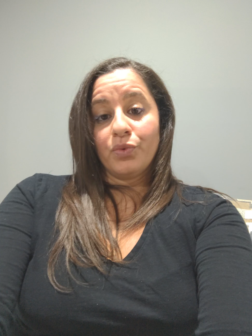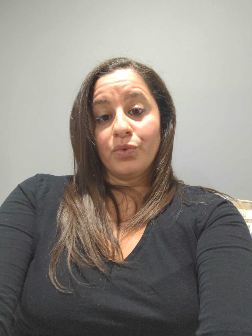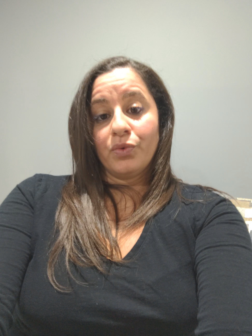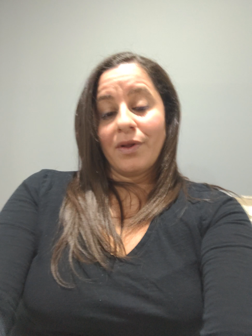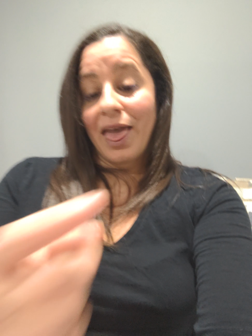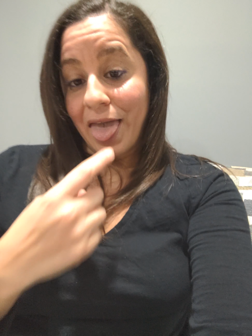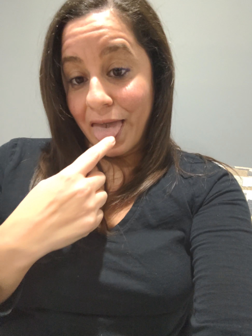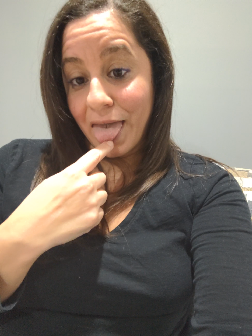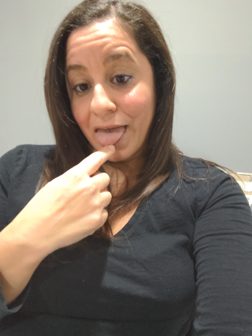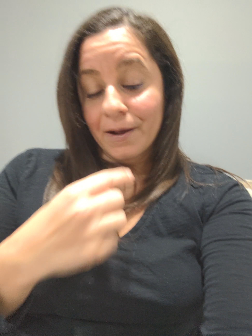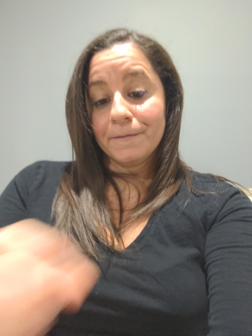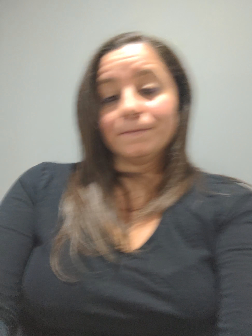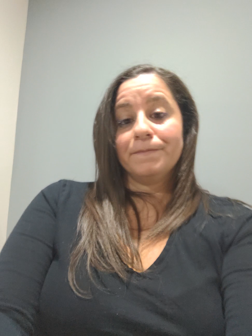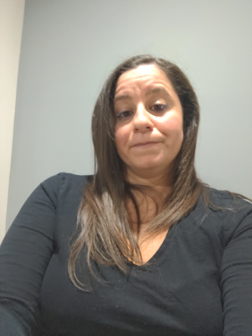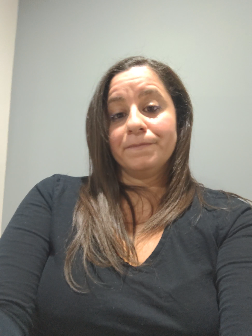tongue